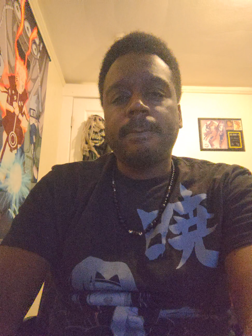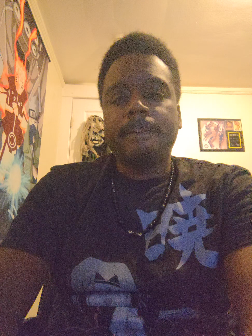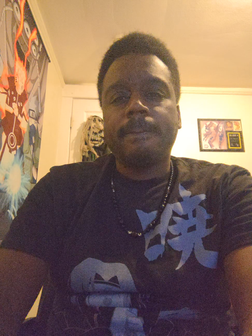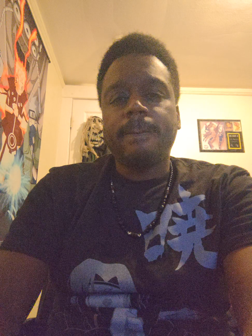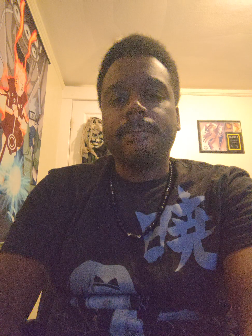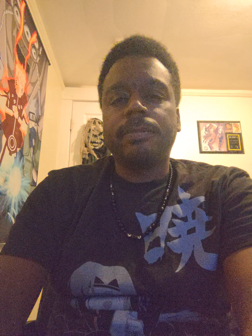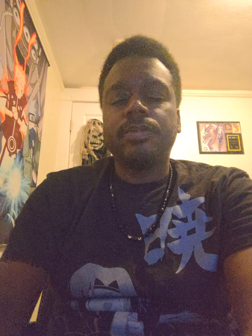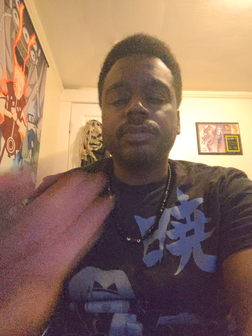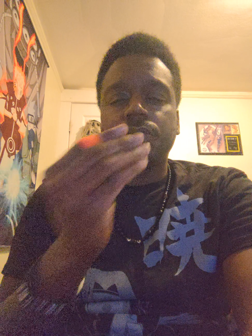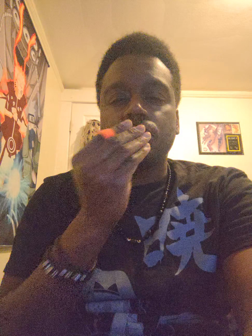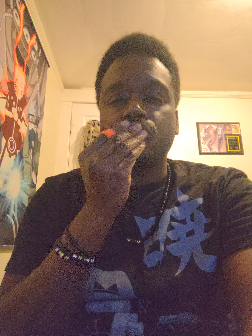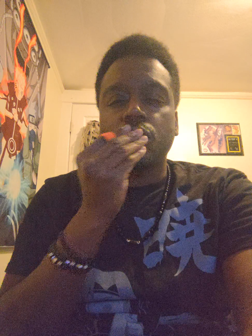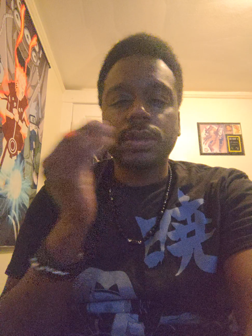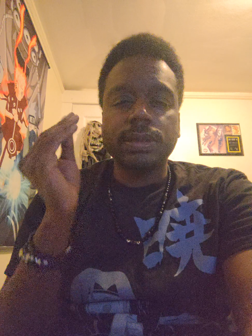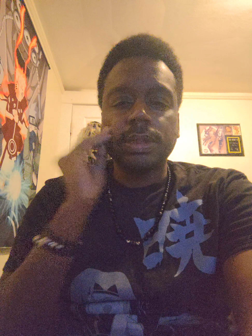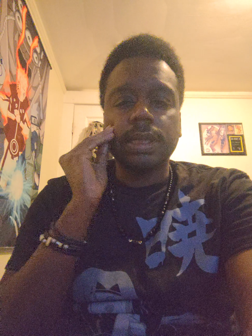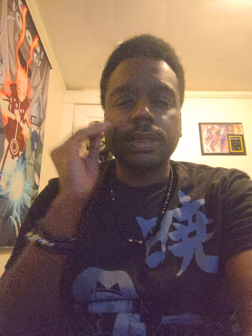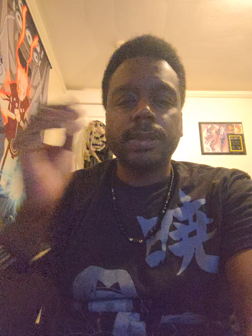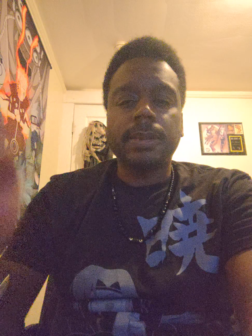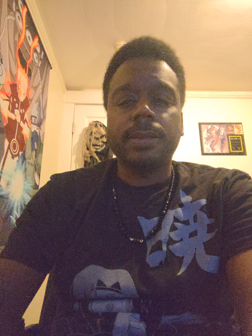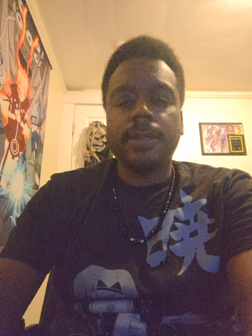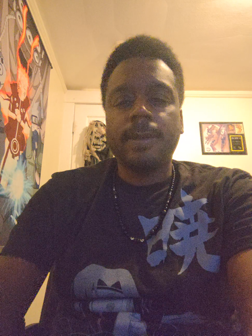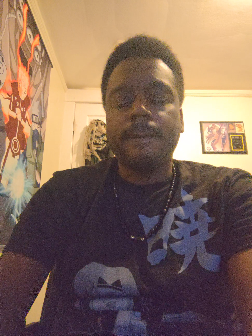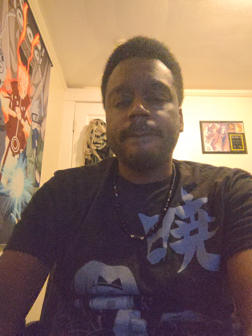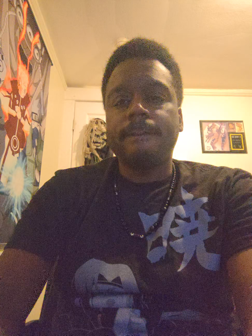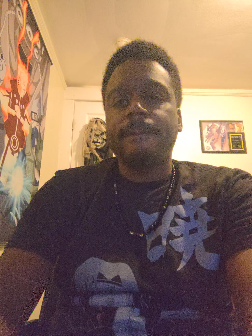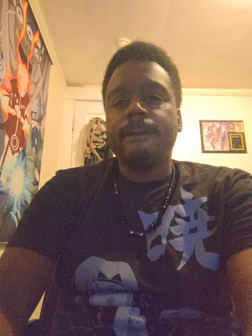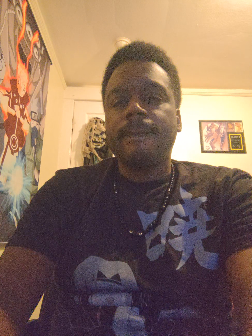kiss